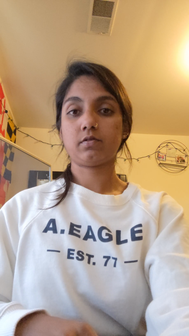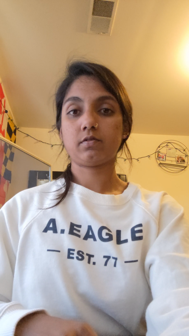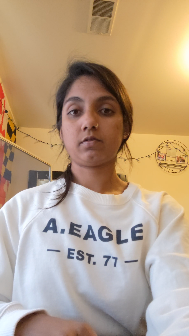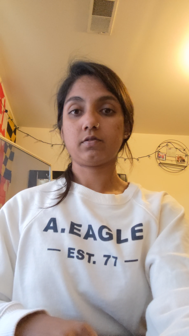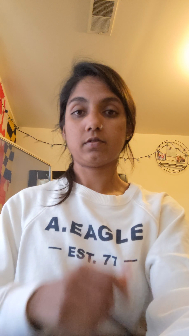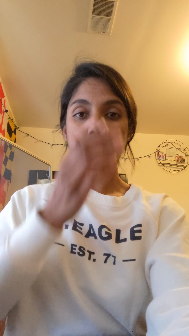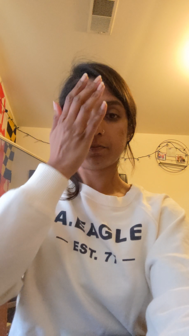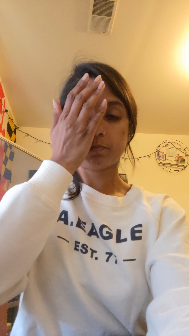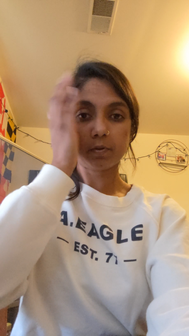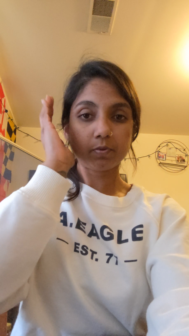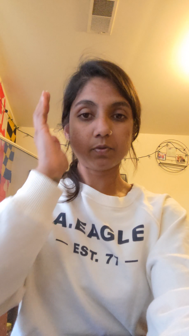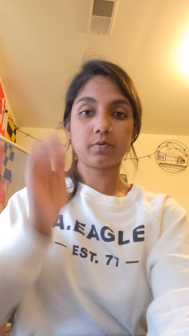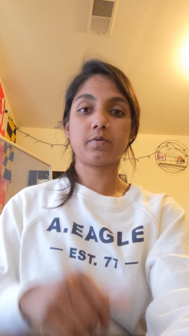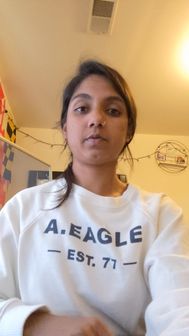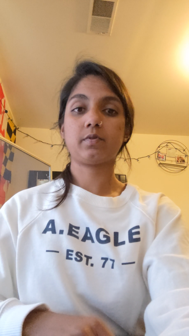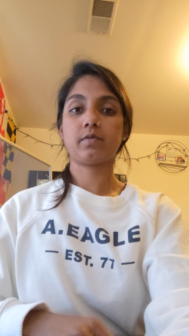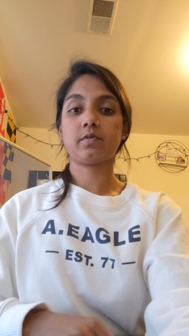peekaboo